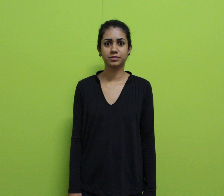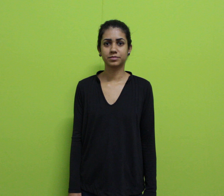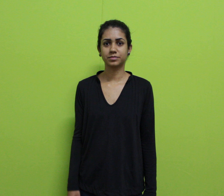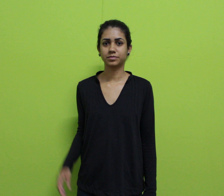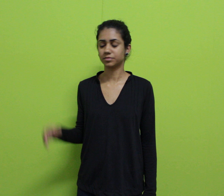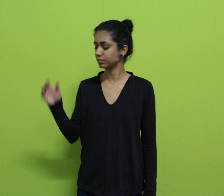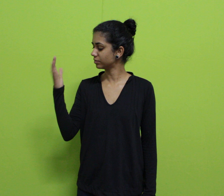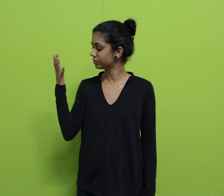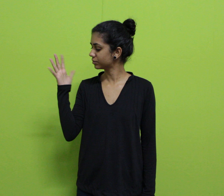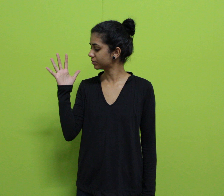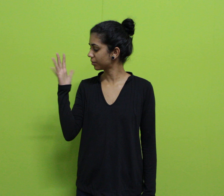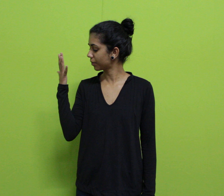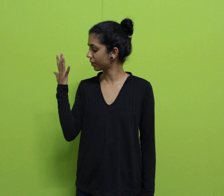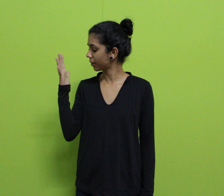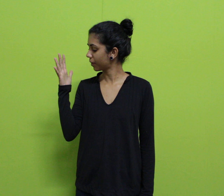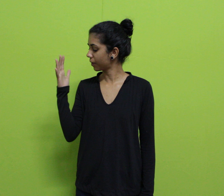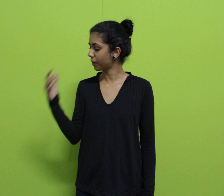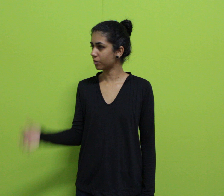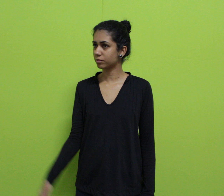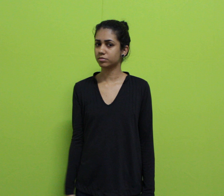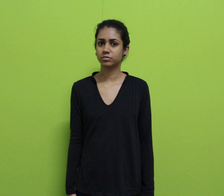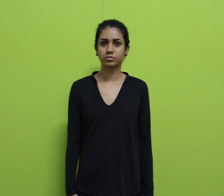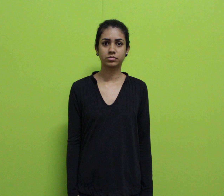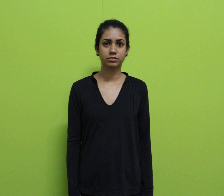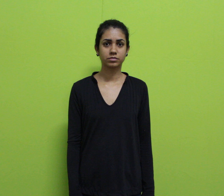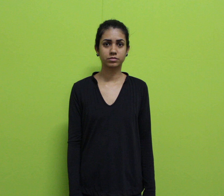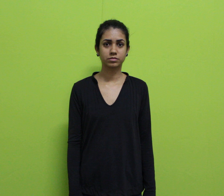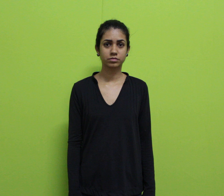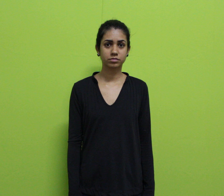espelho